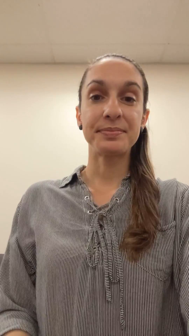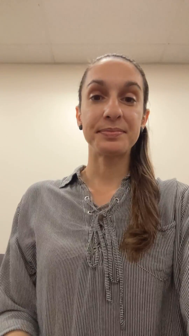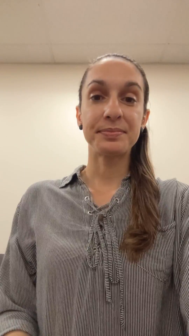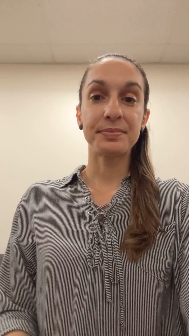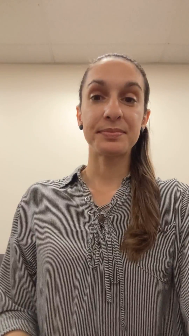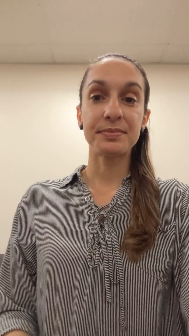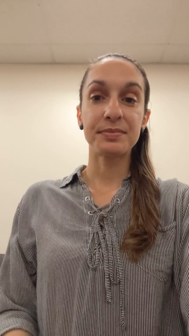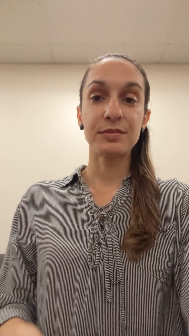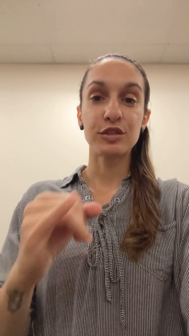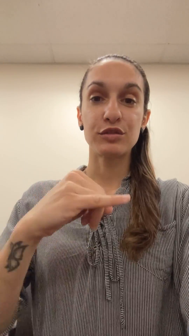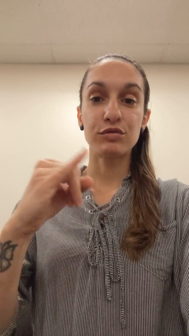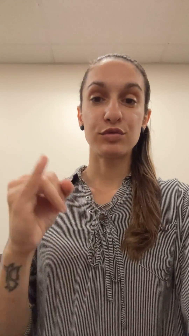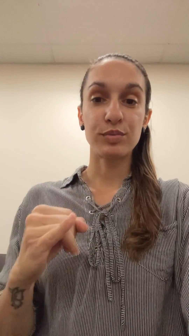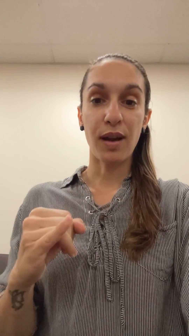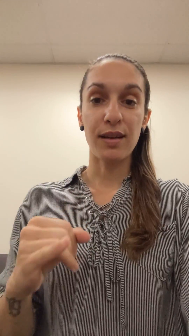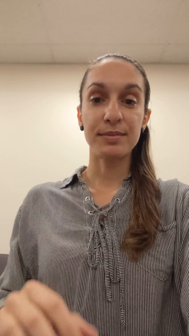draw